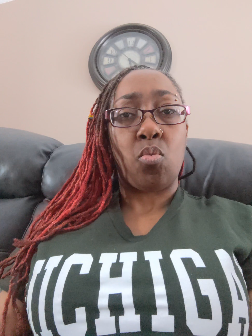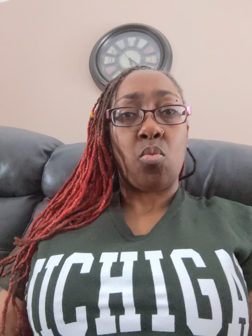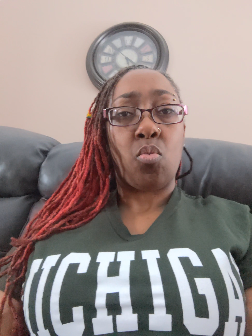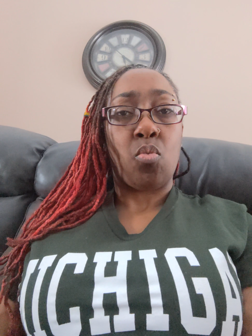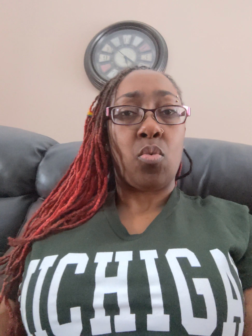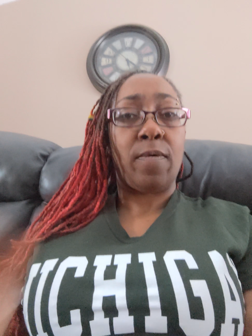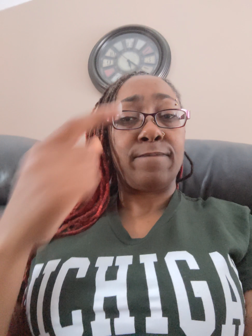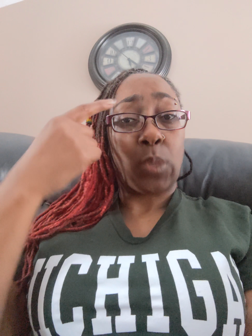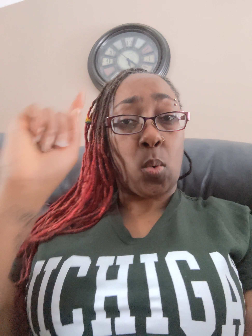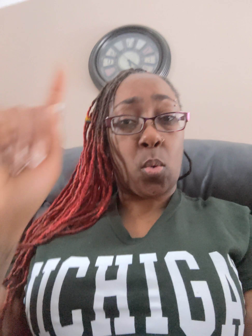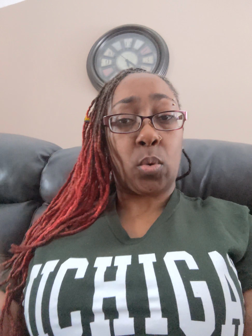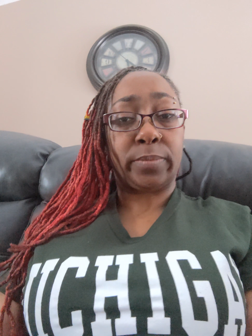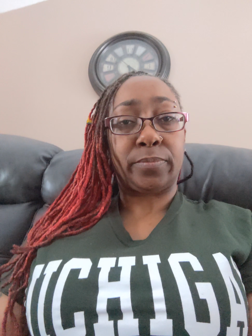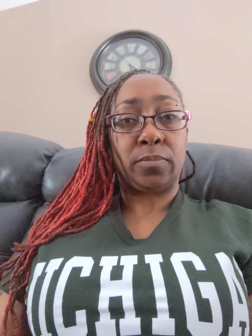for